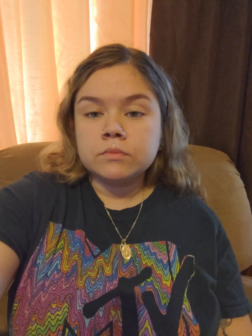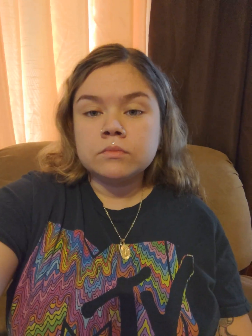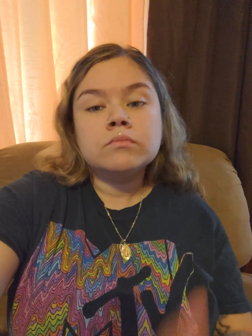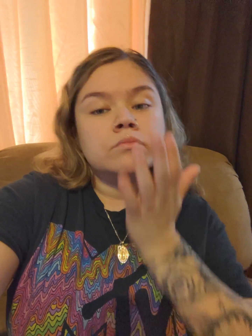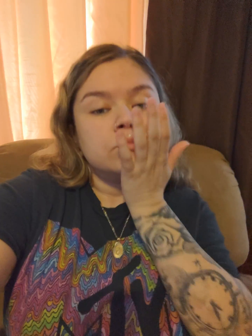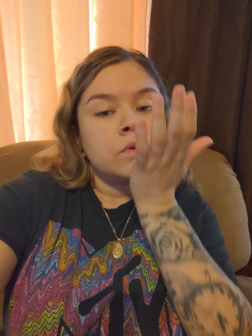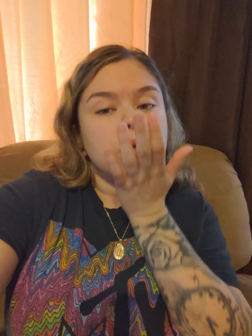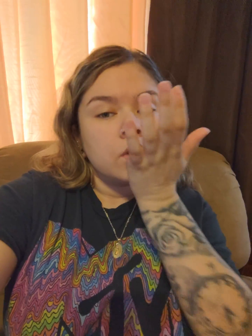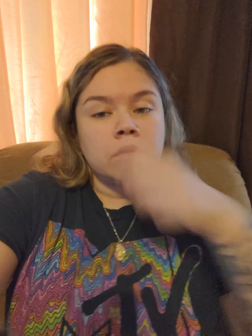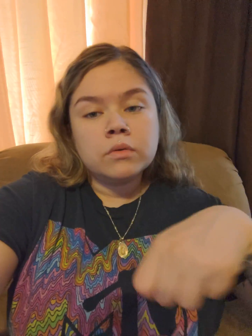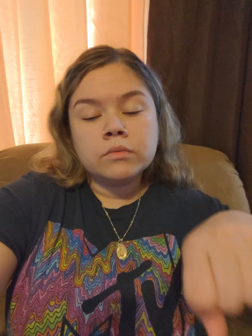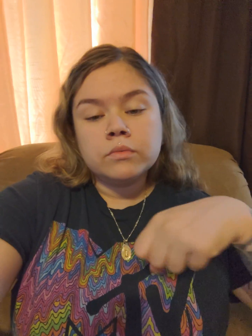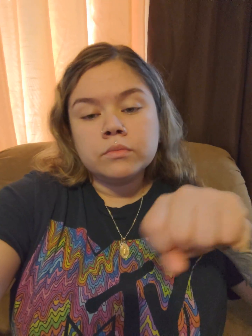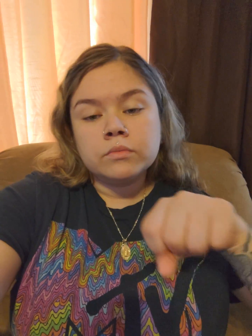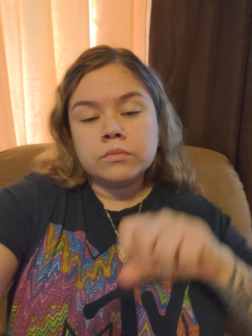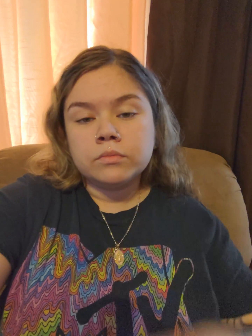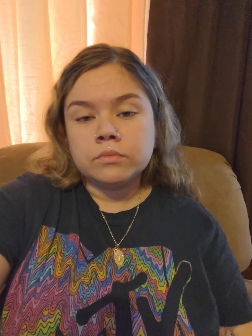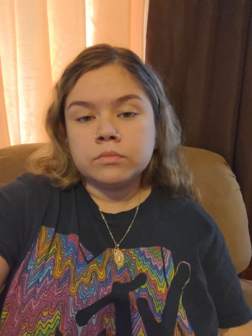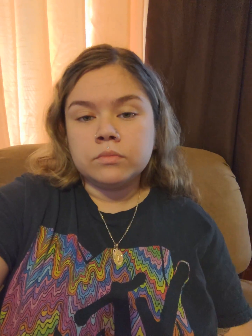lawn mower